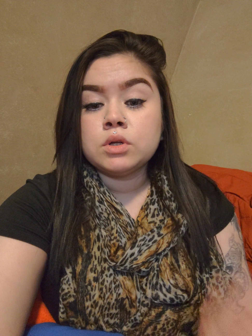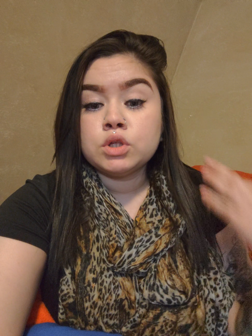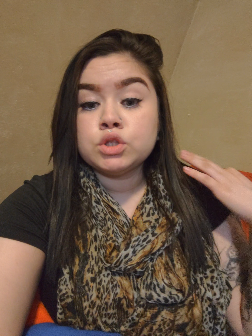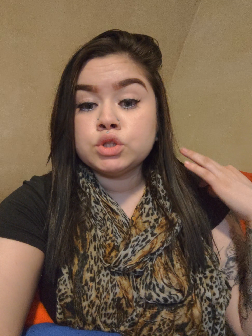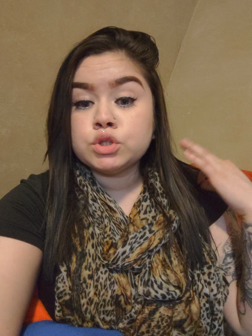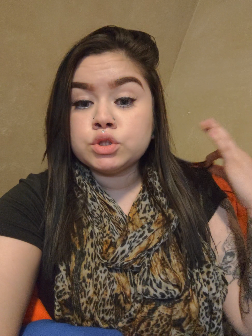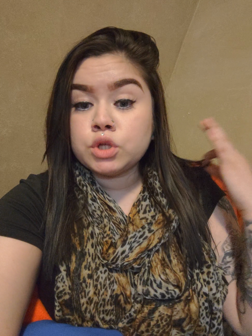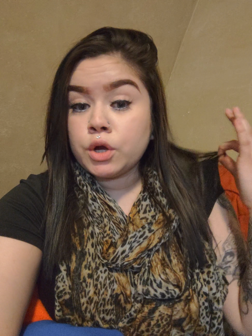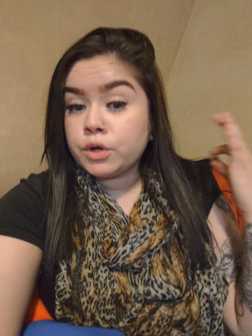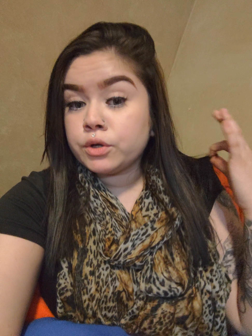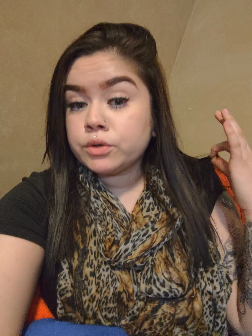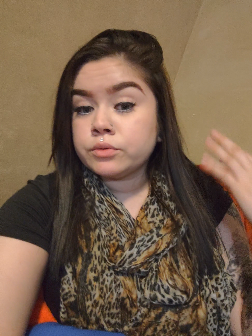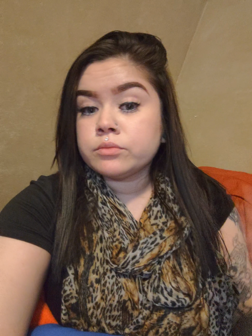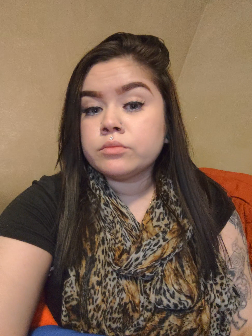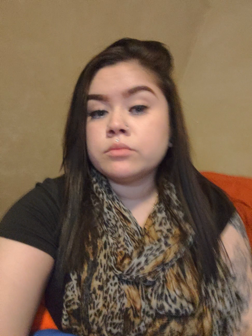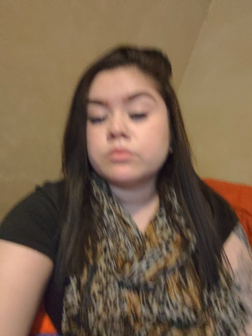shirt